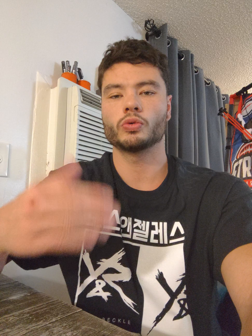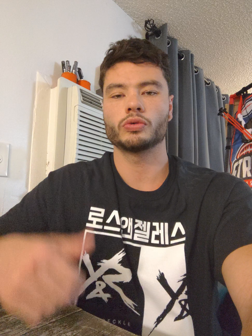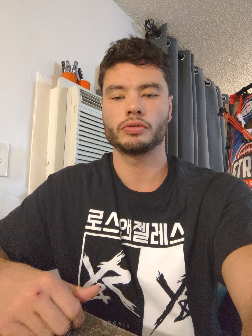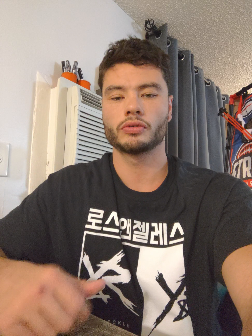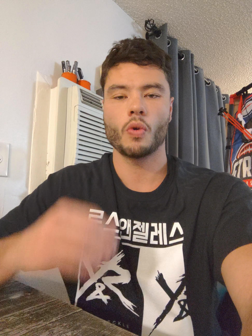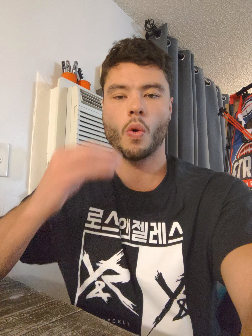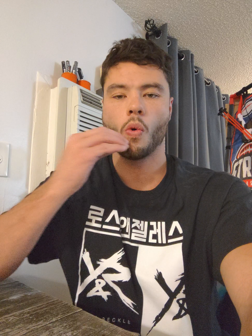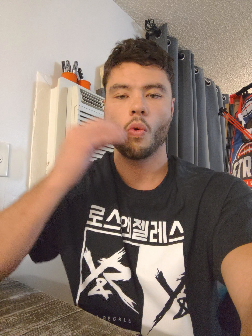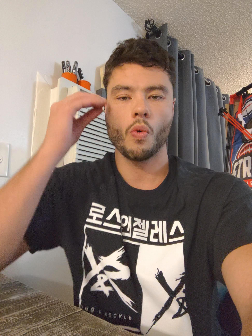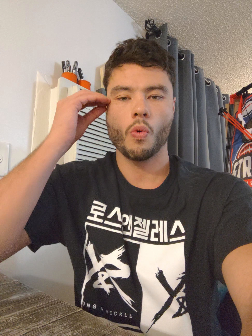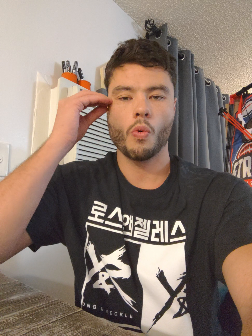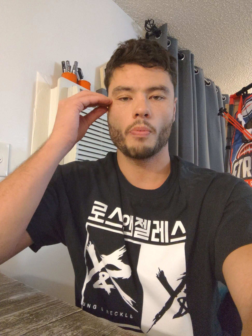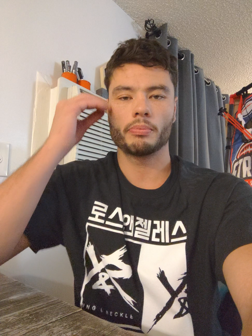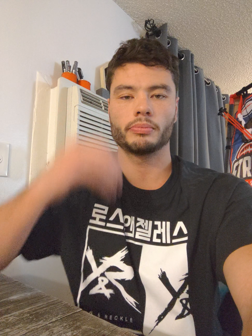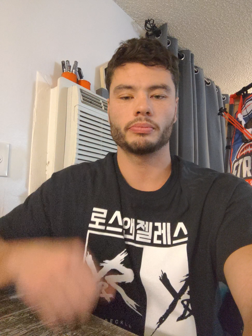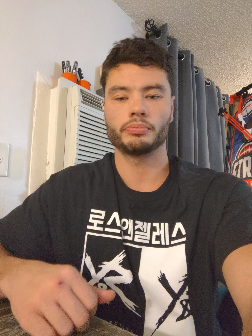home